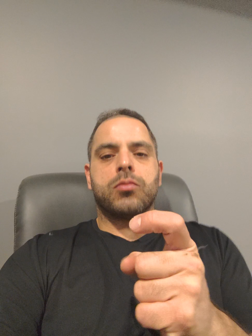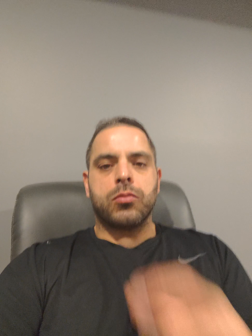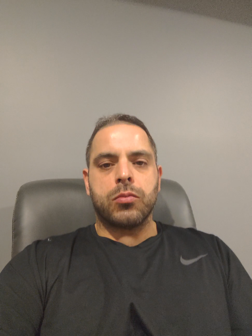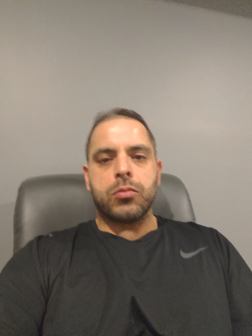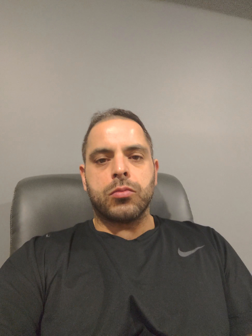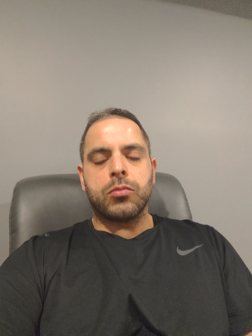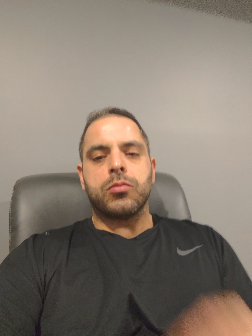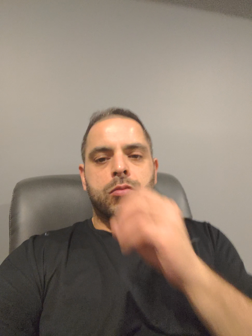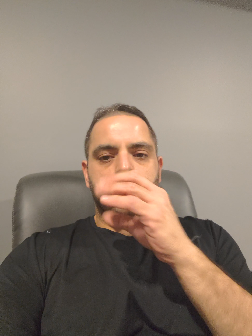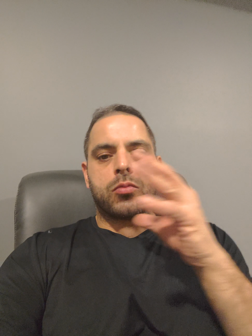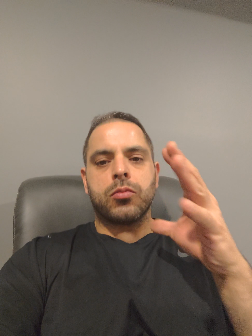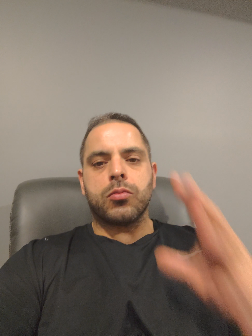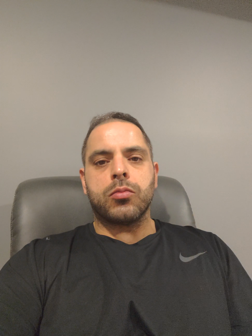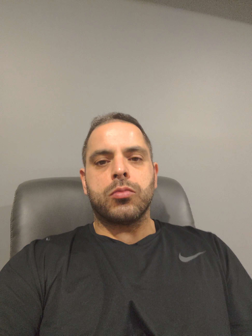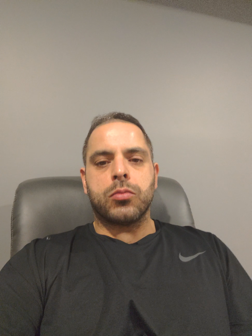balloon